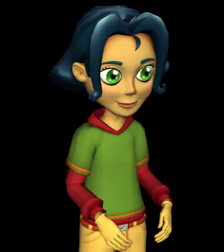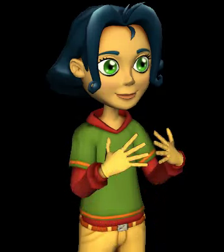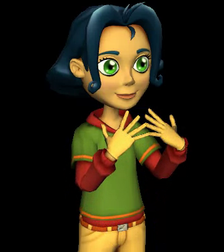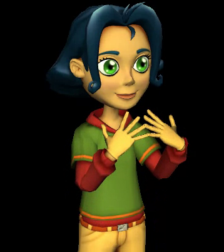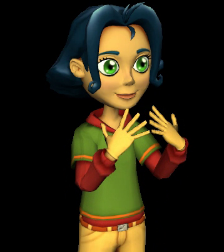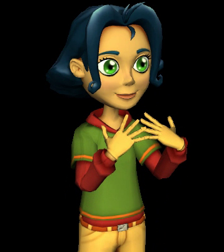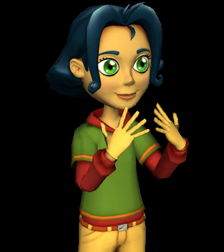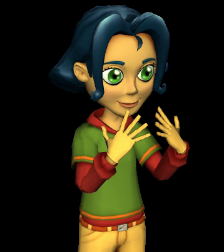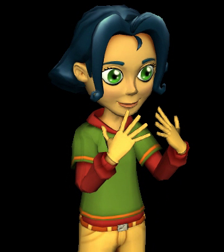هواء